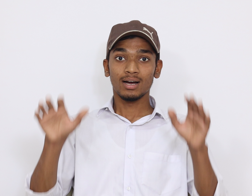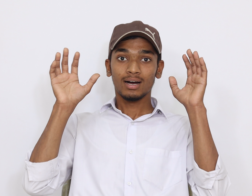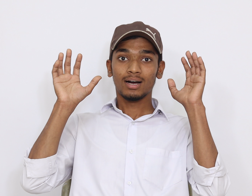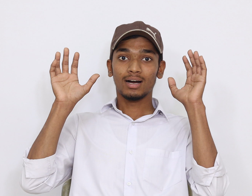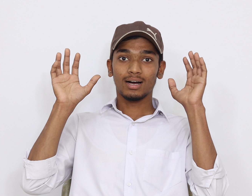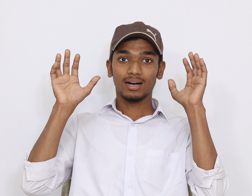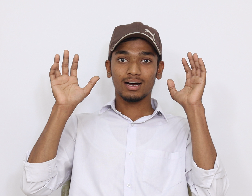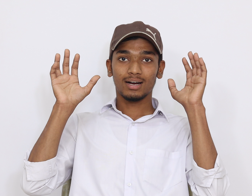scared